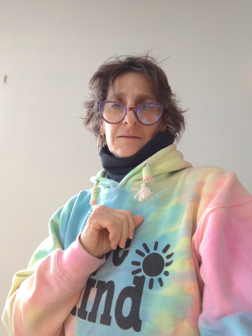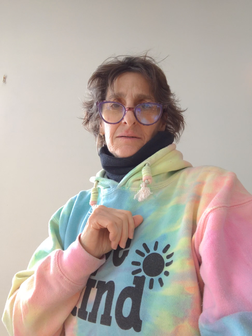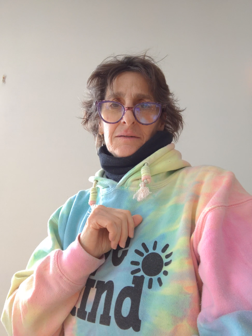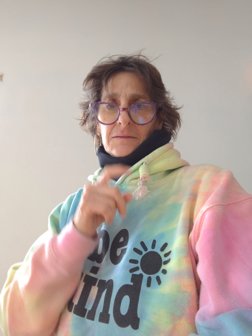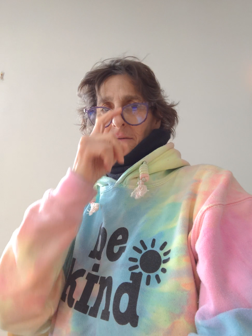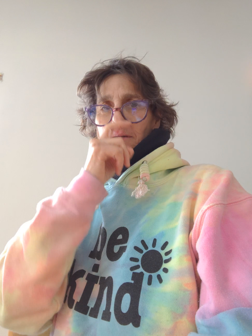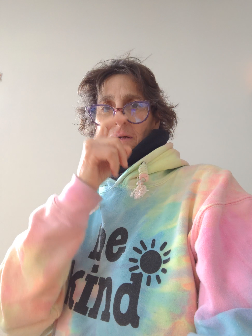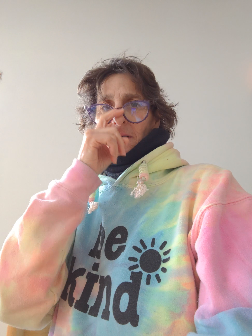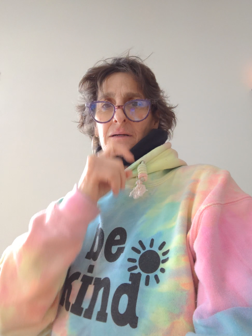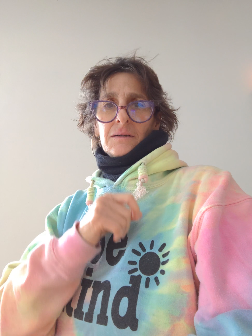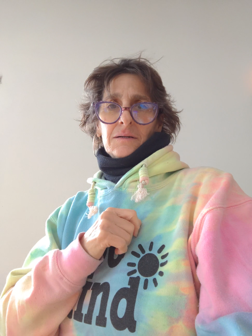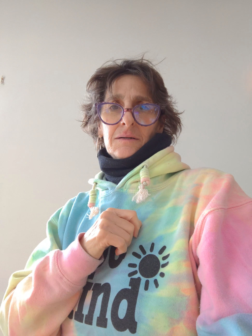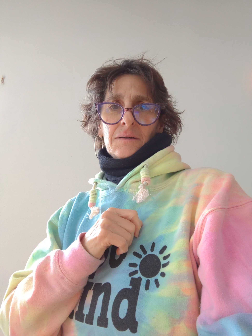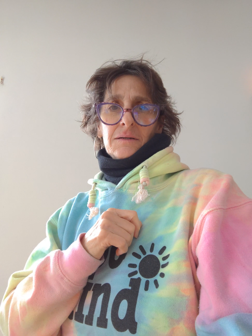doll